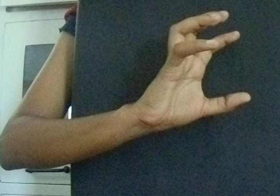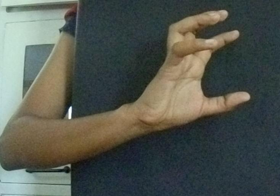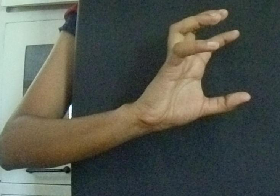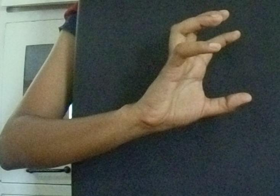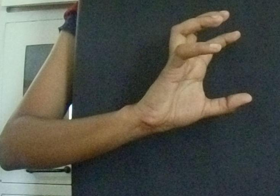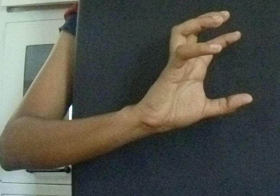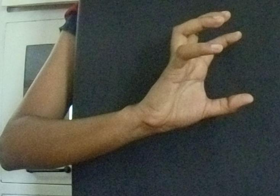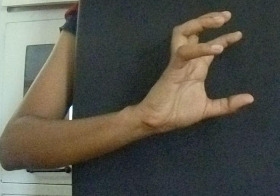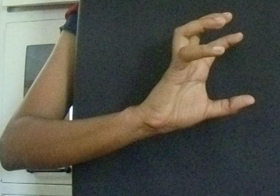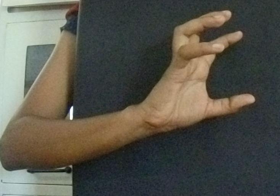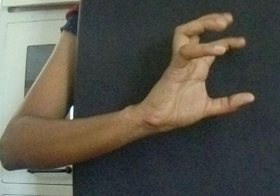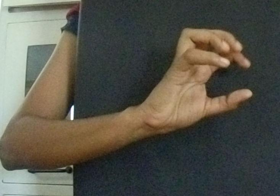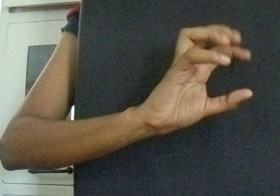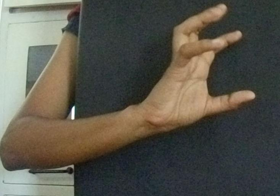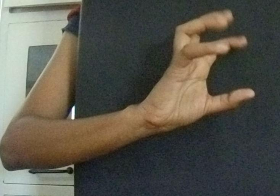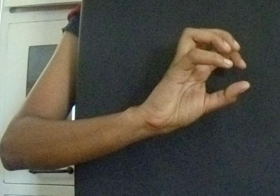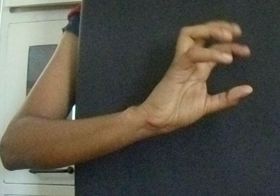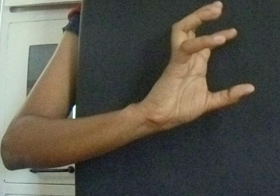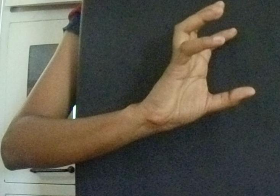pain